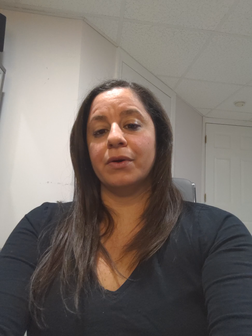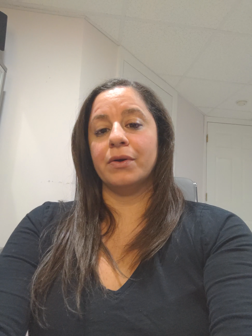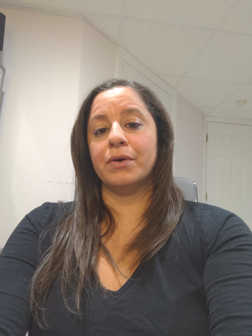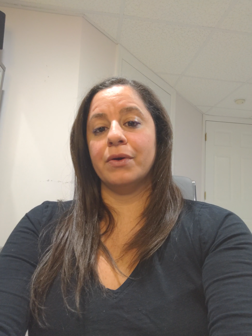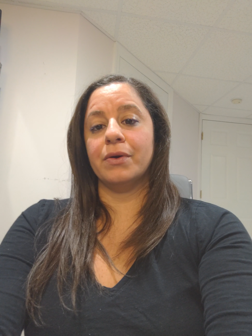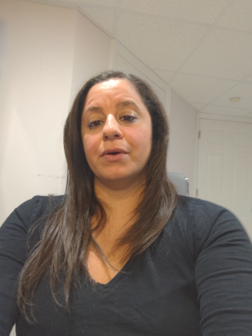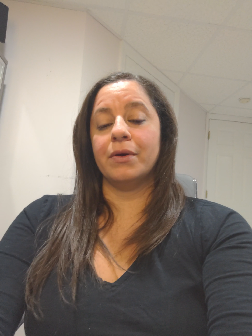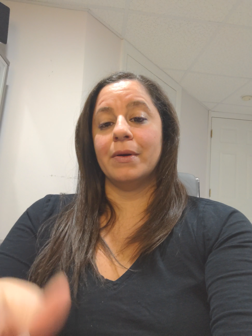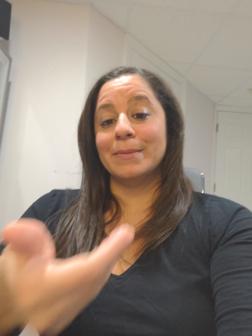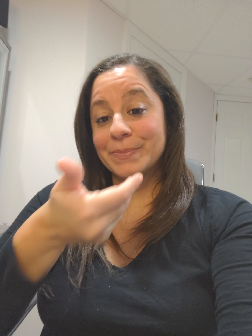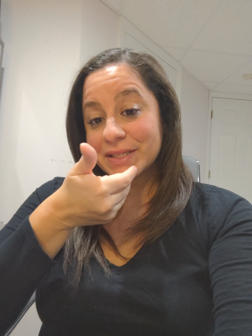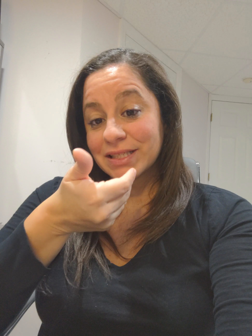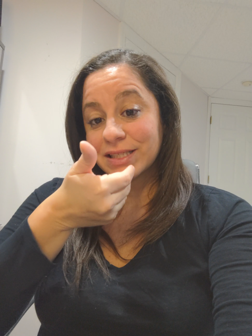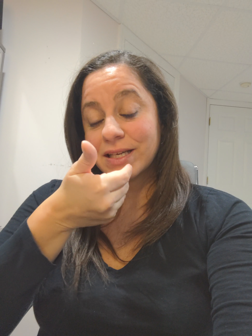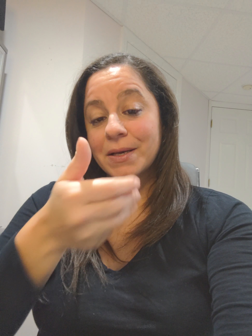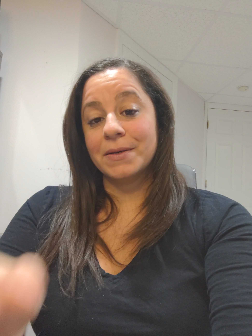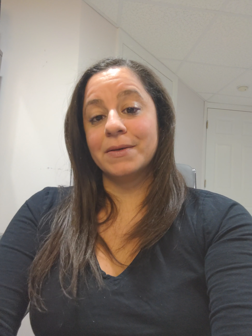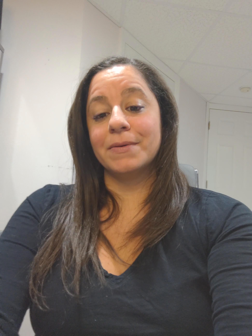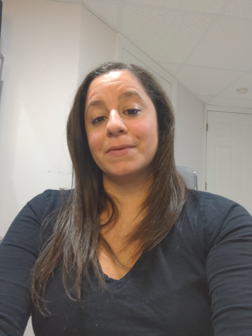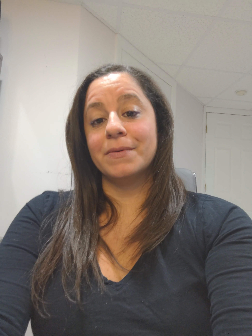pizza